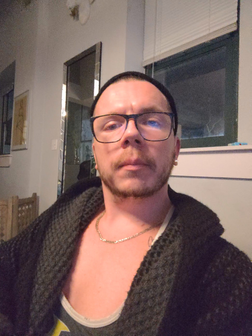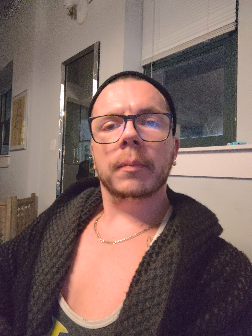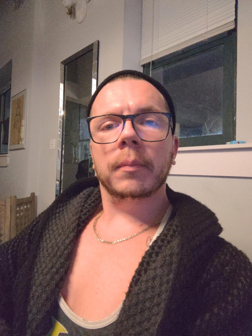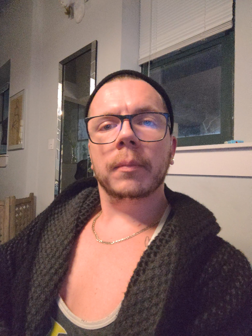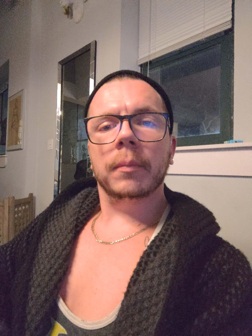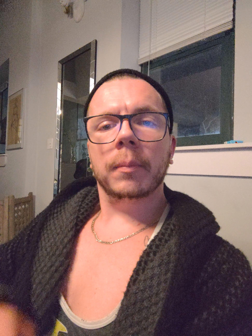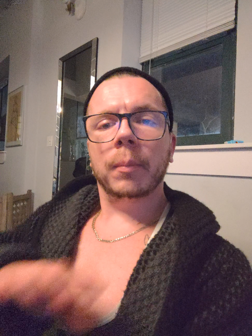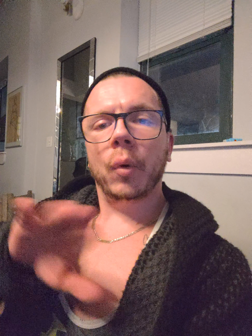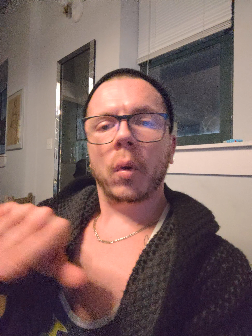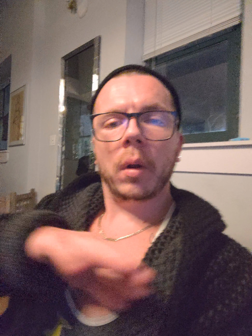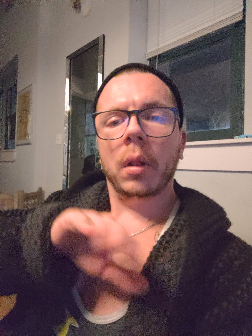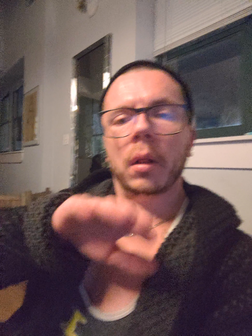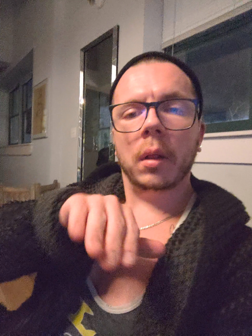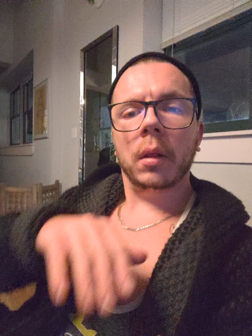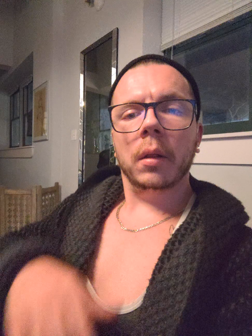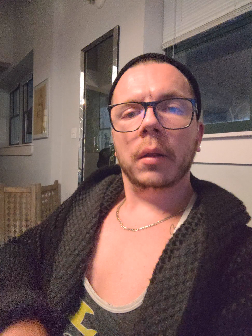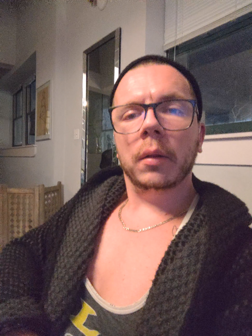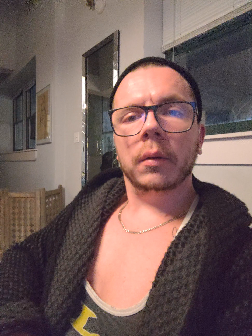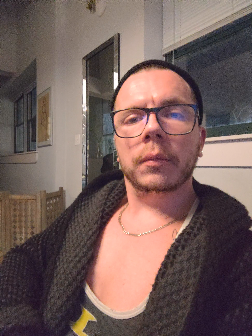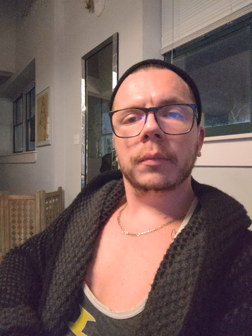pool